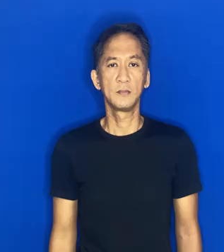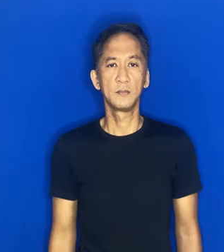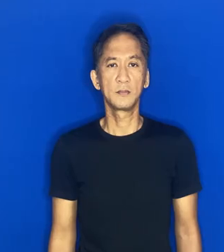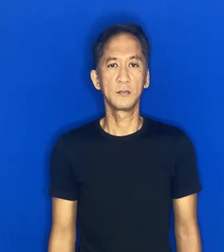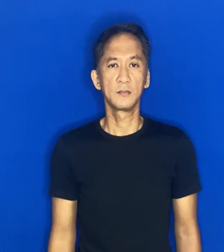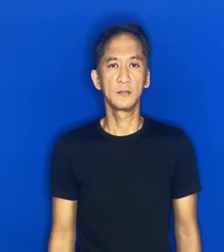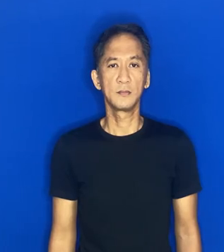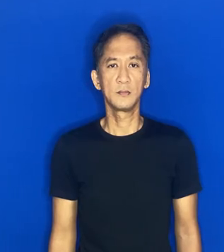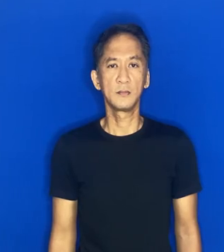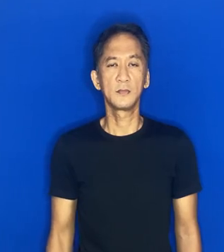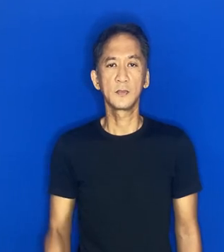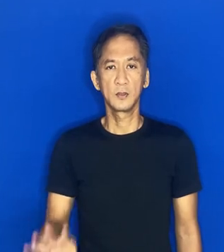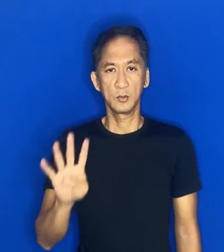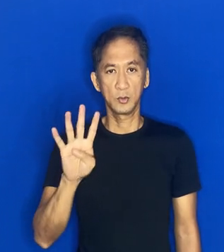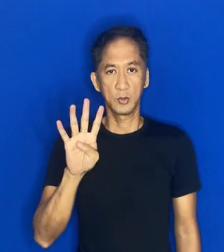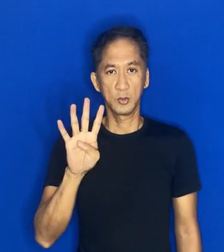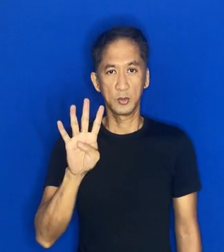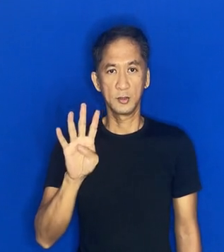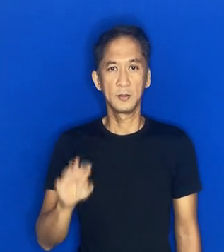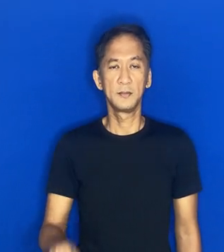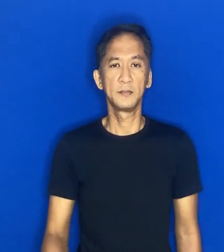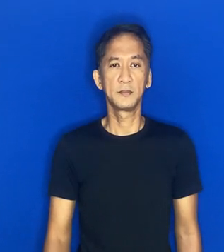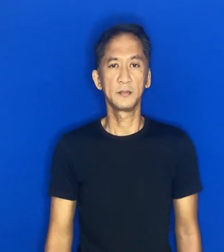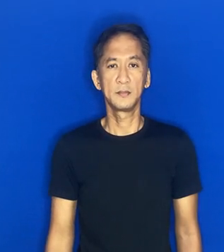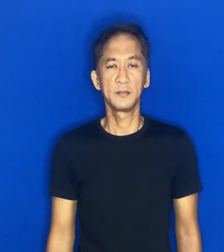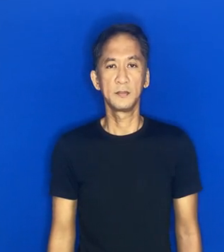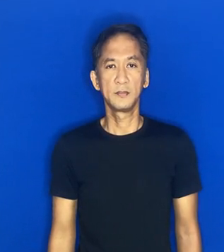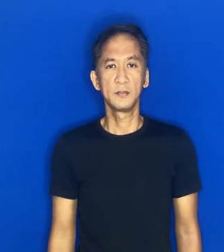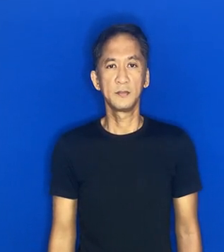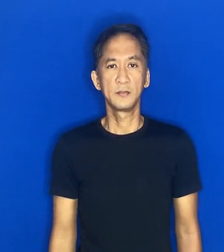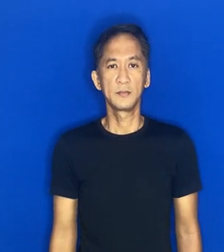four